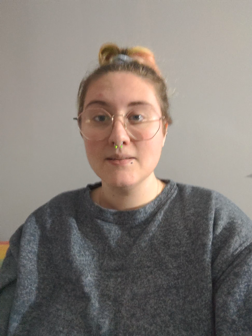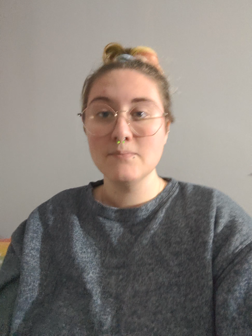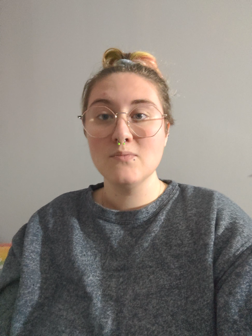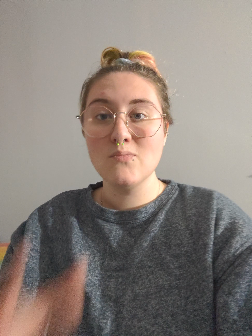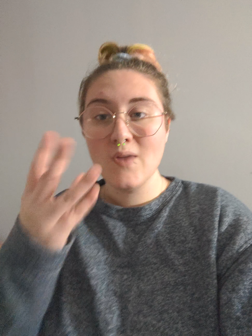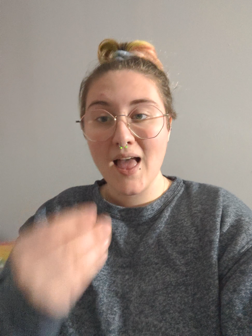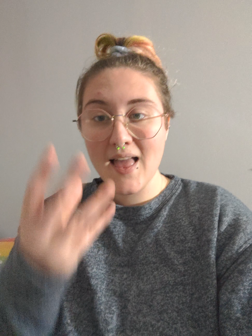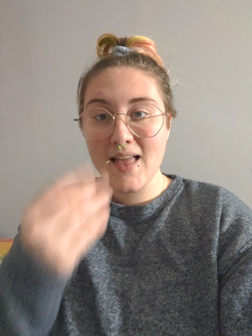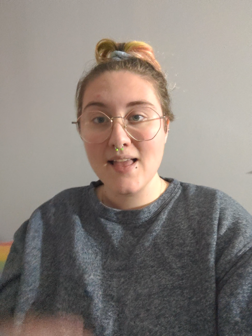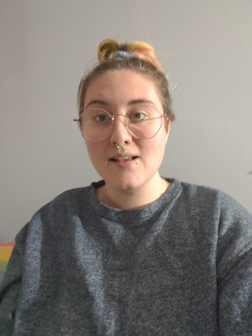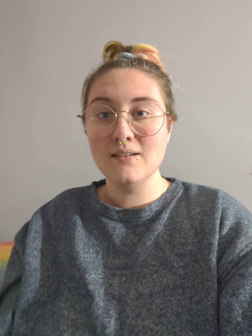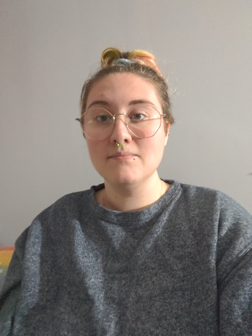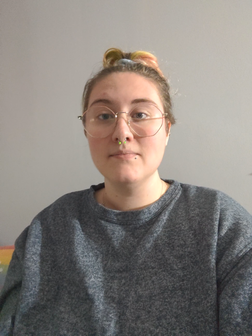wet